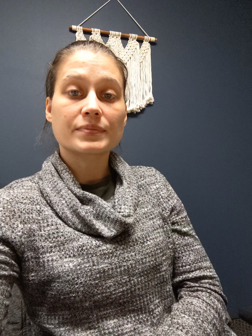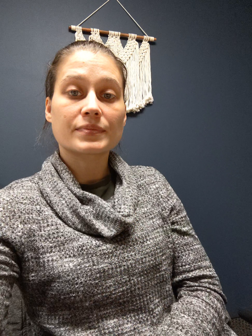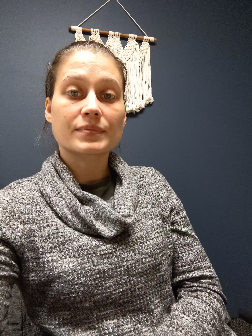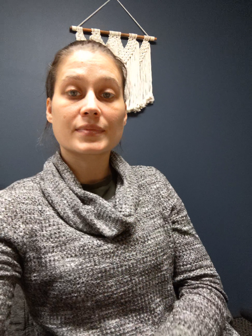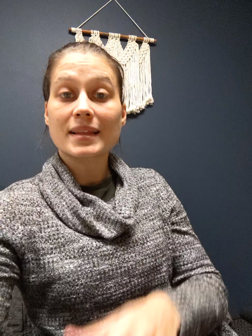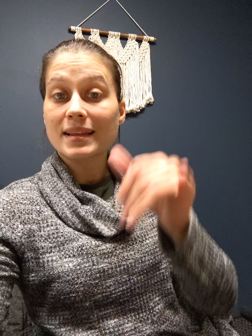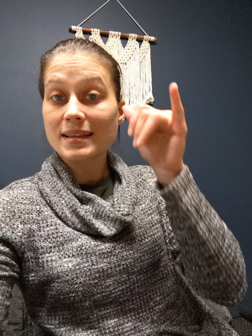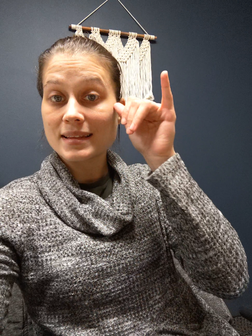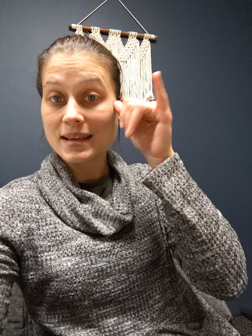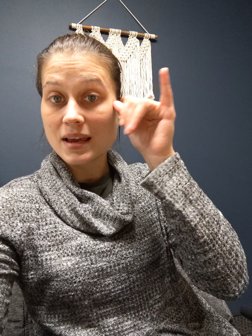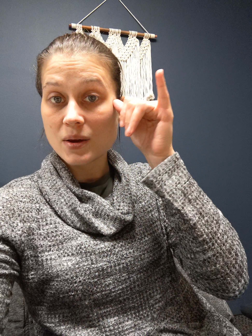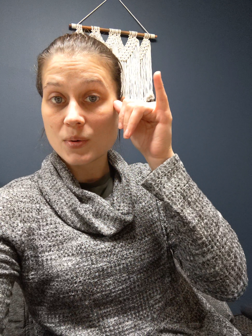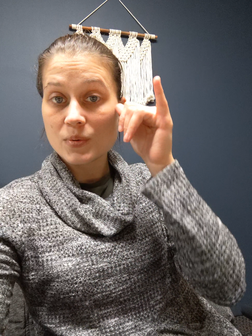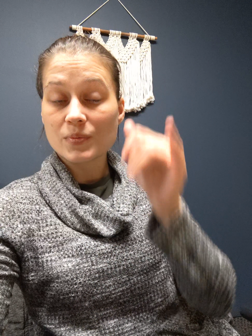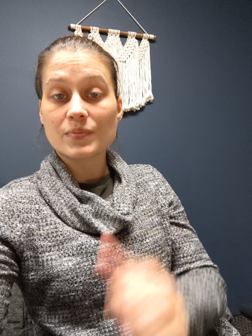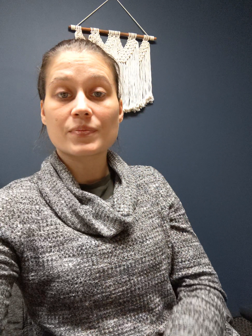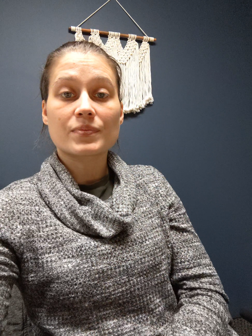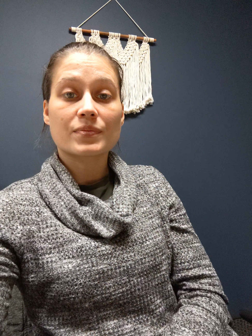cow